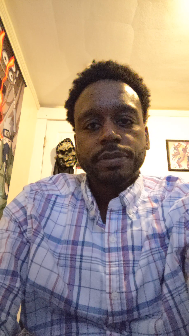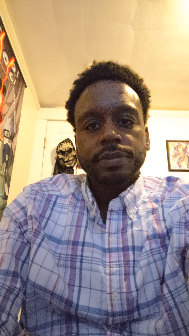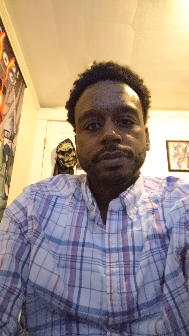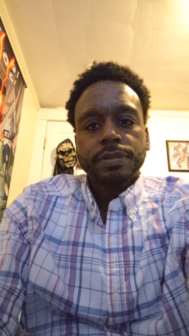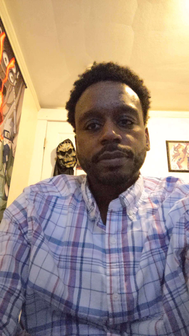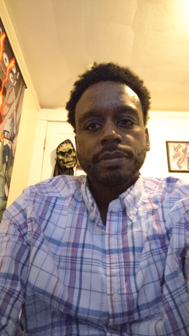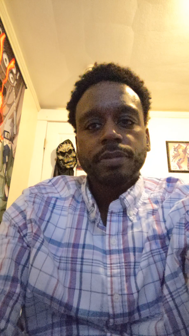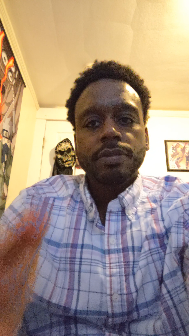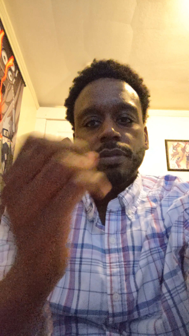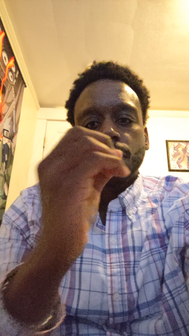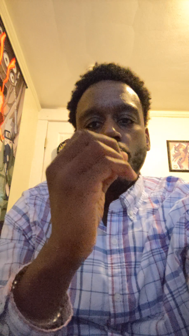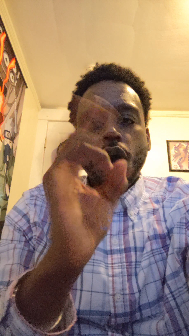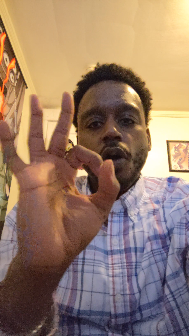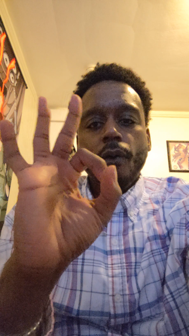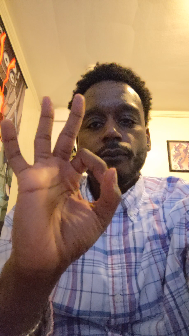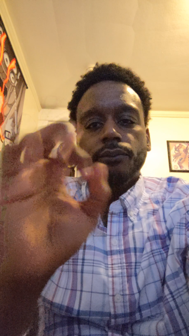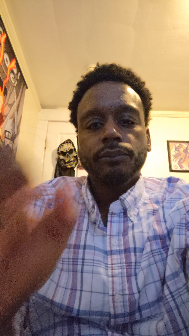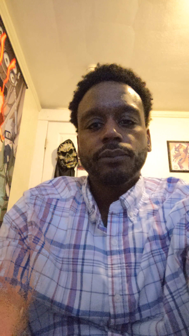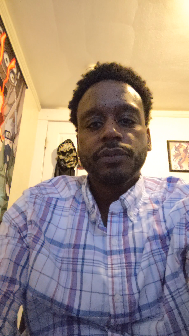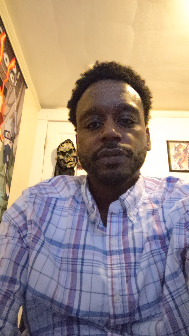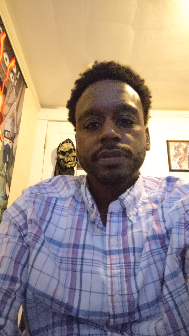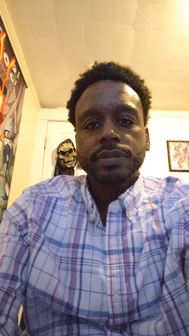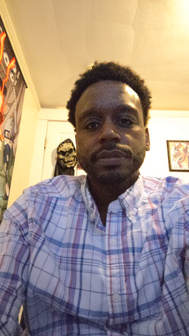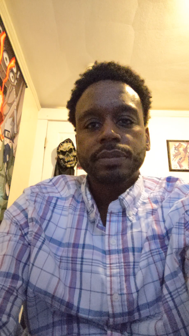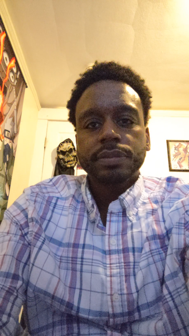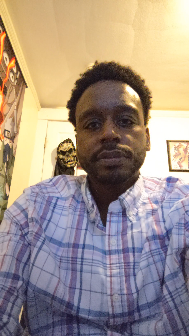of